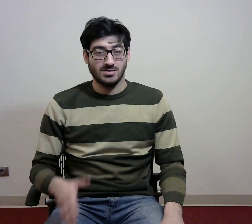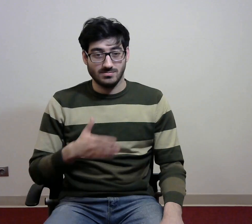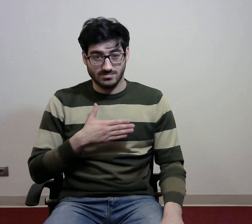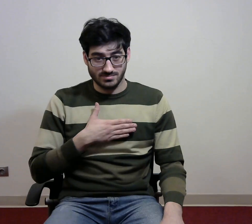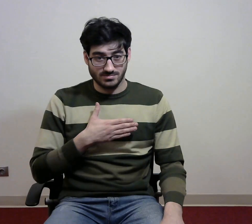mən